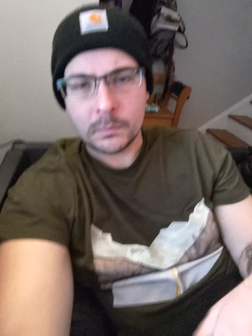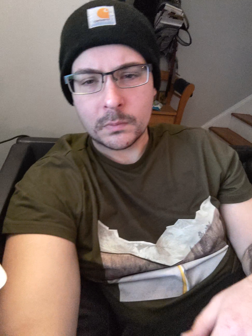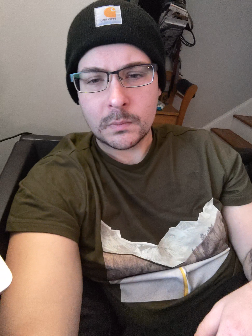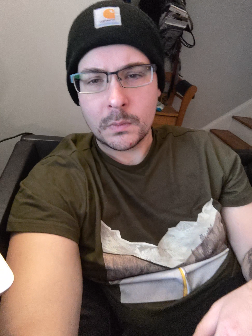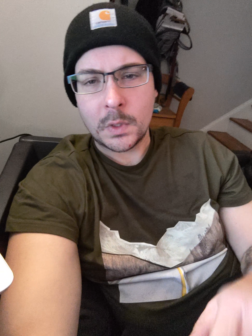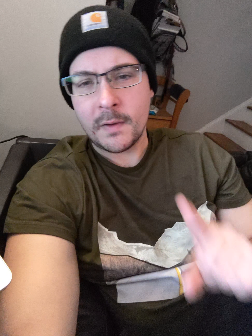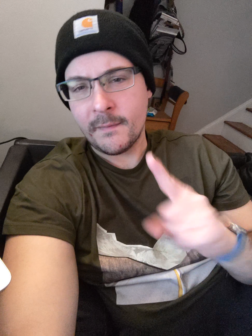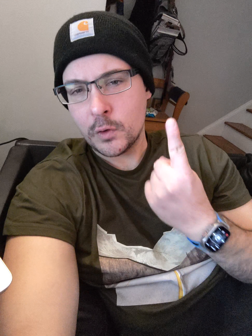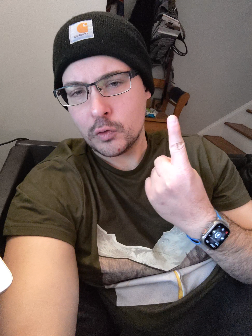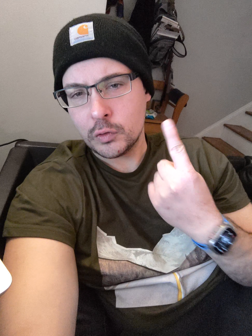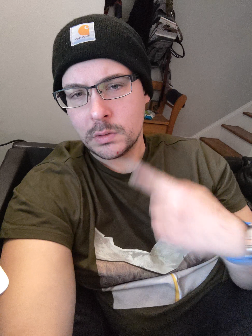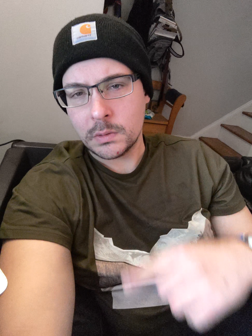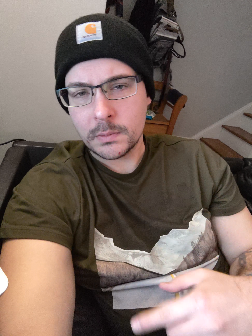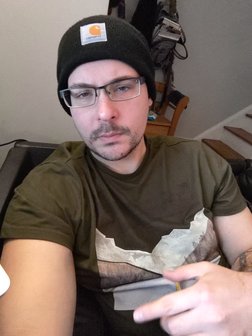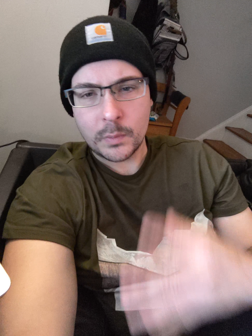first